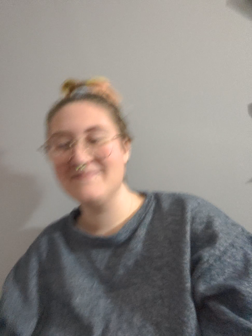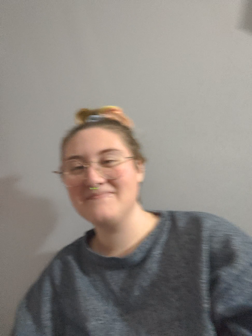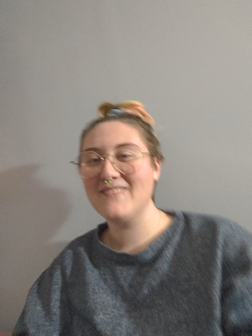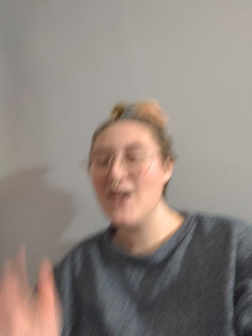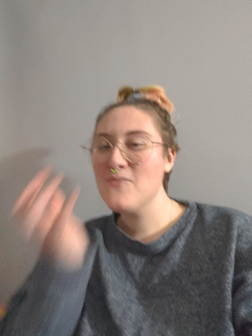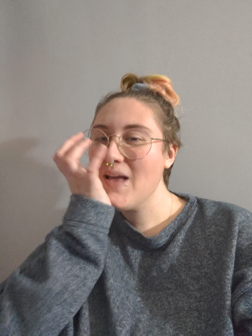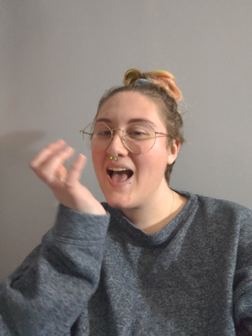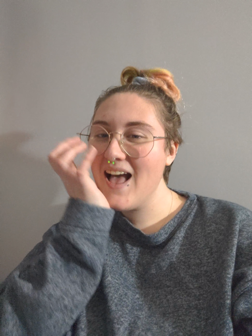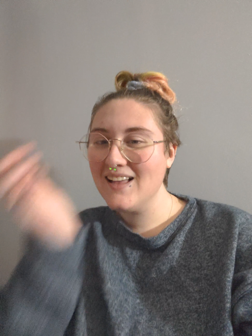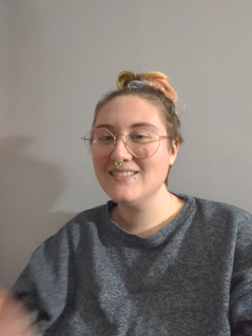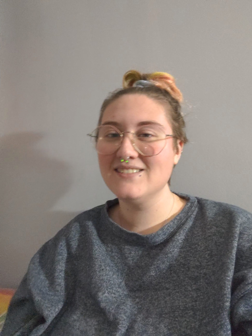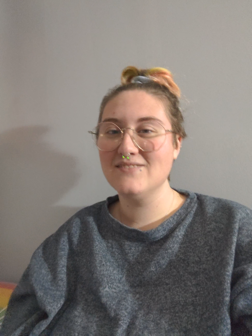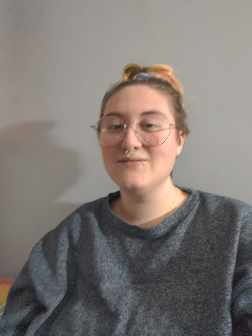grass